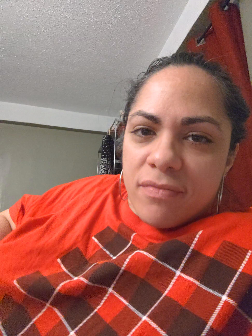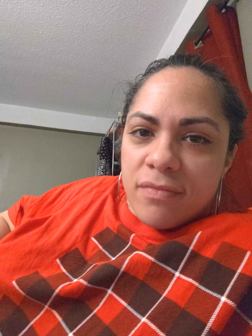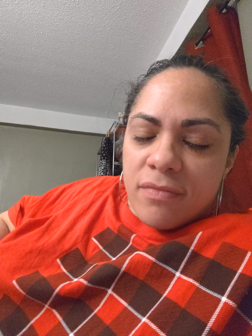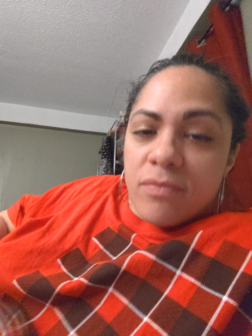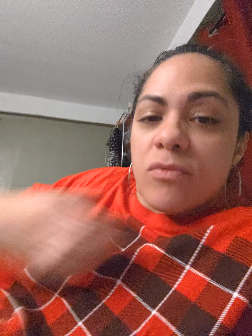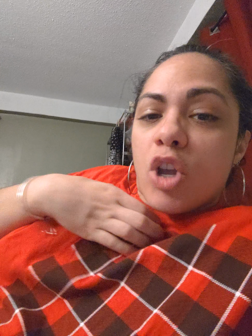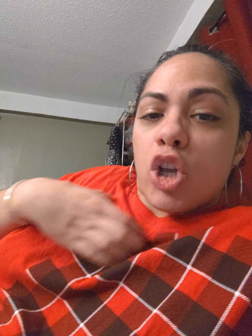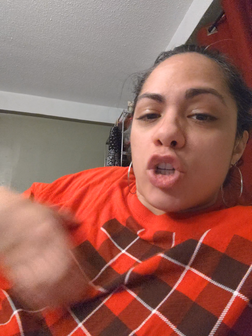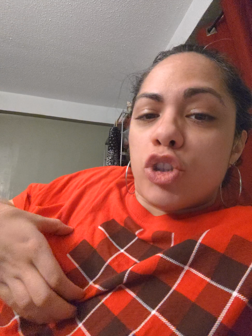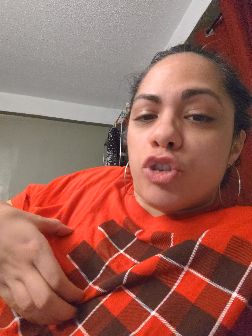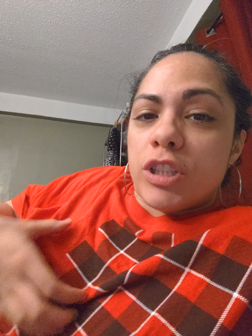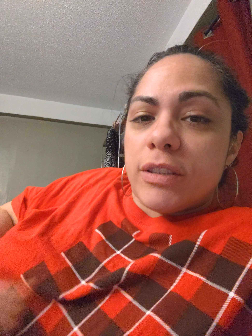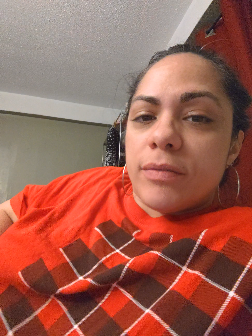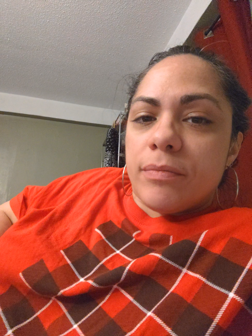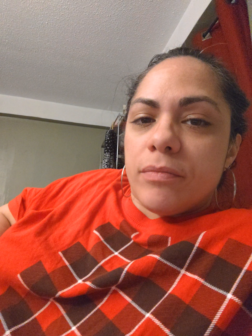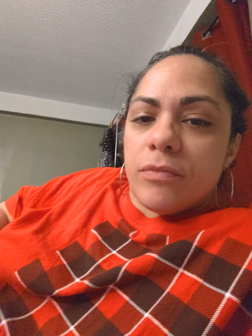hungry